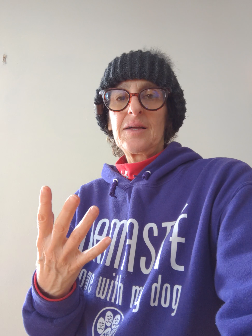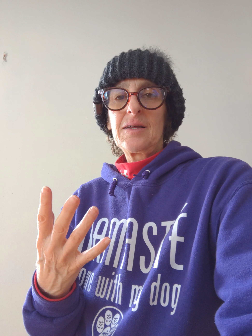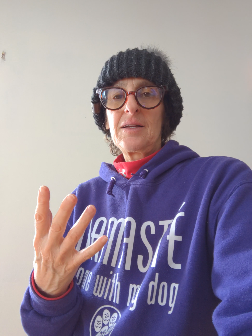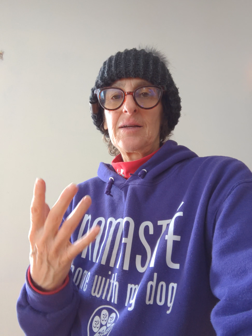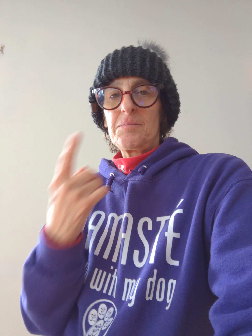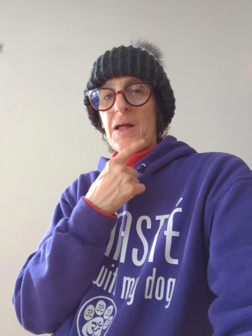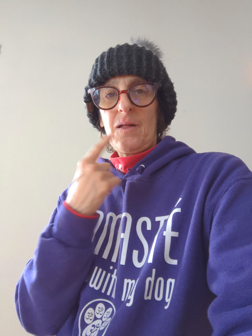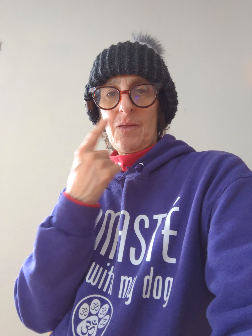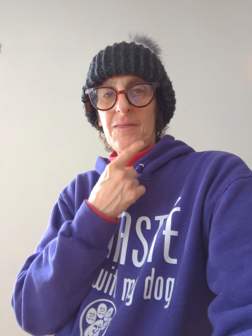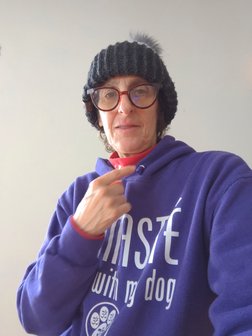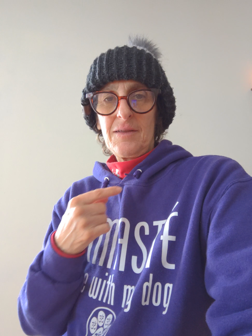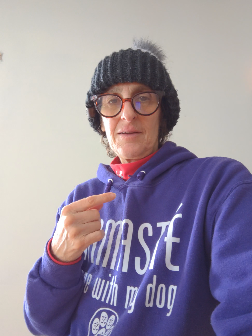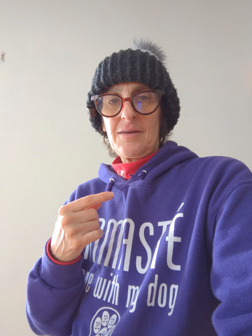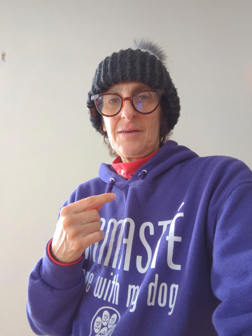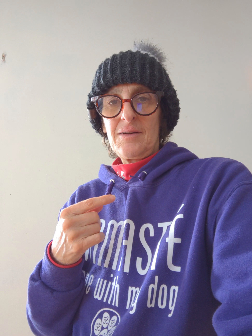mouth